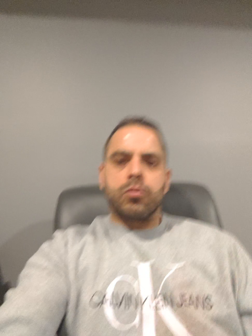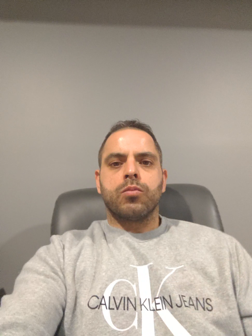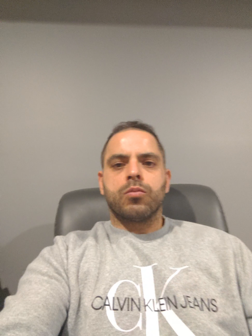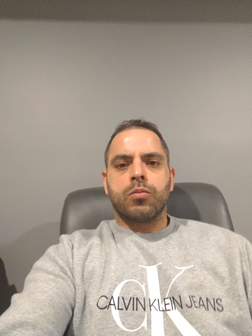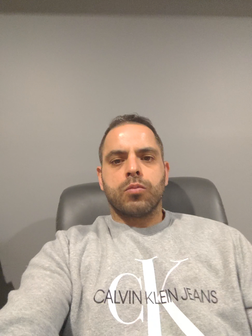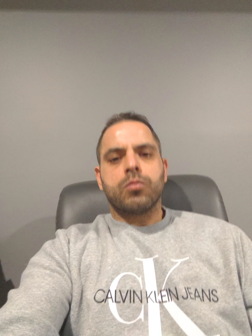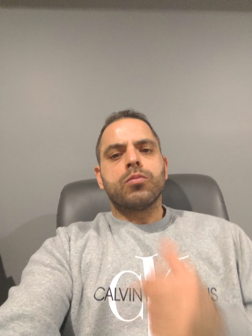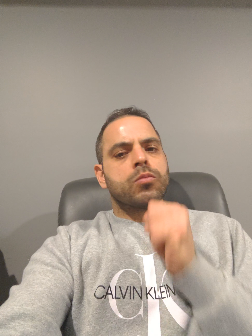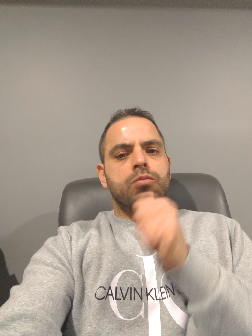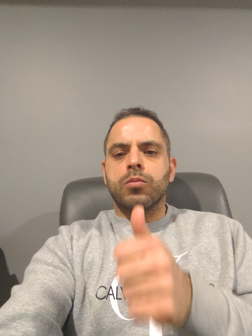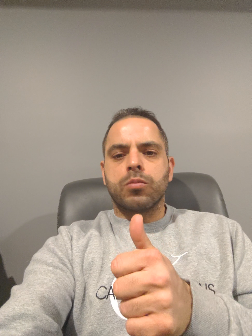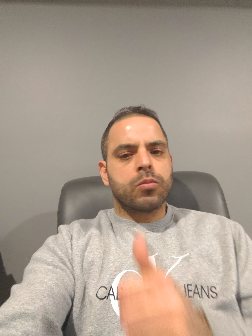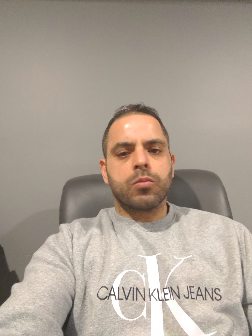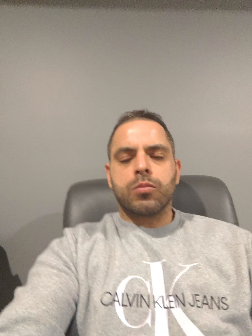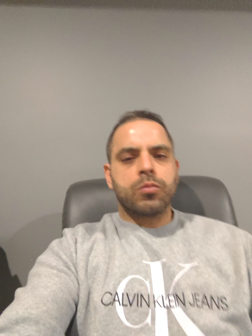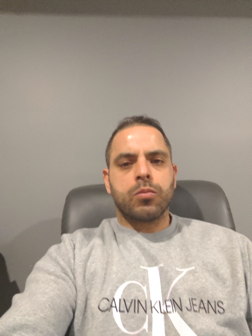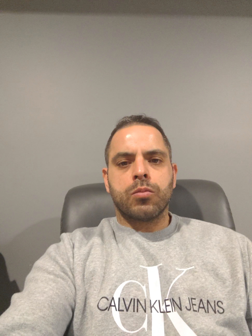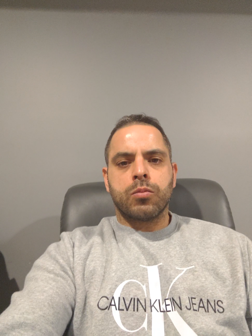not